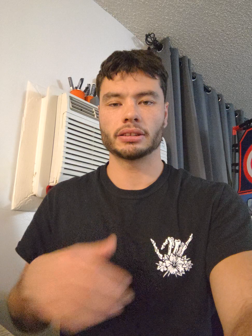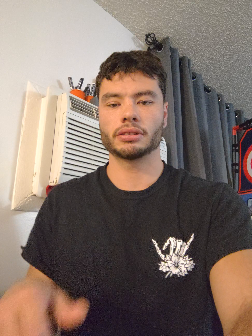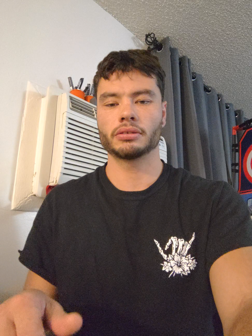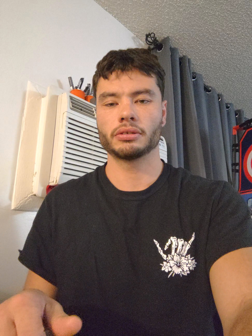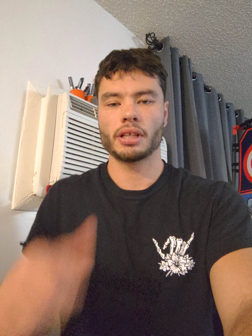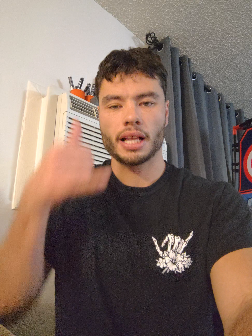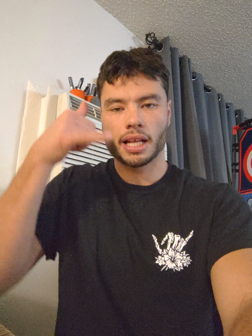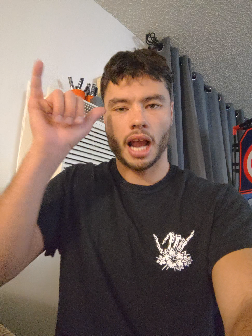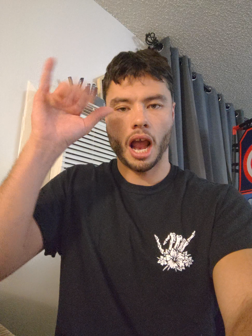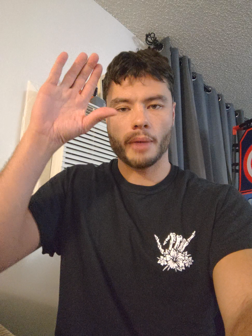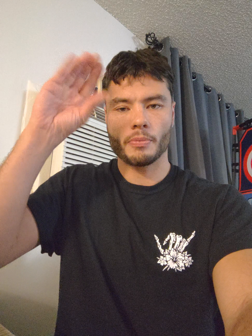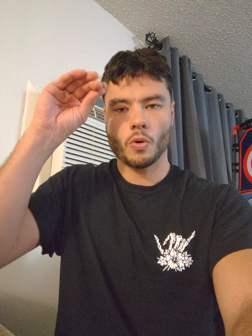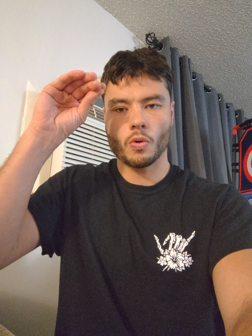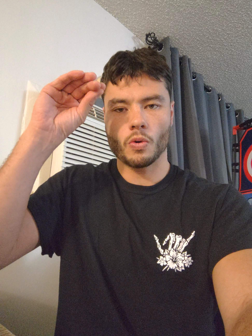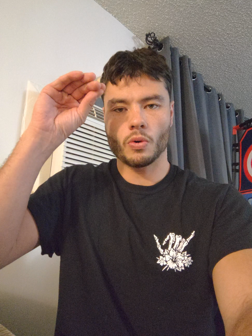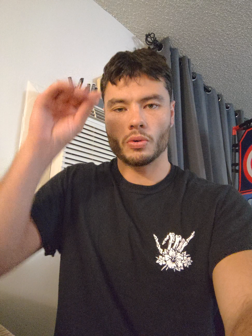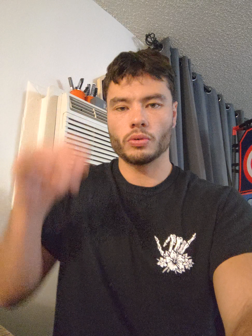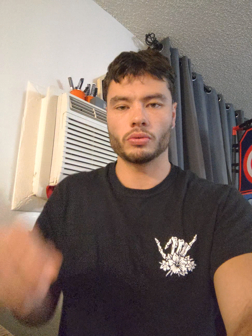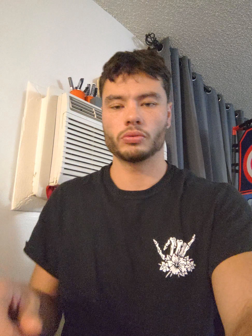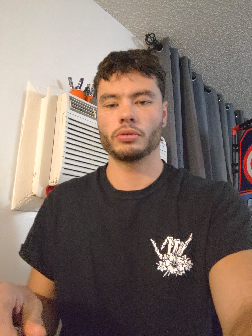cowboy